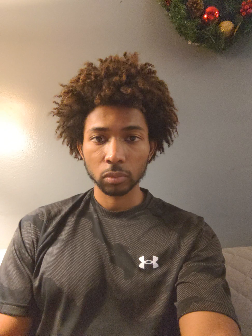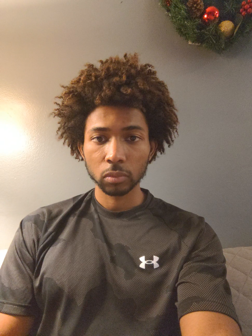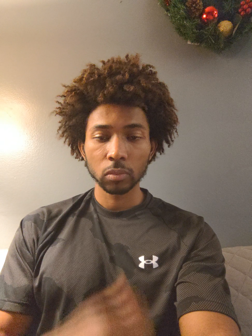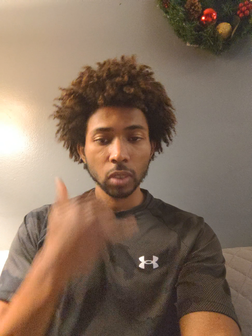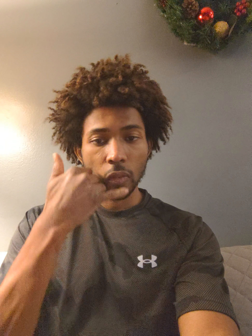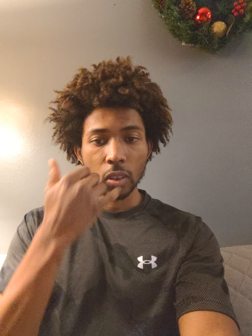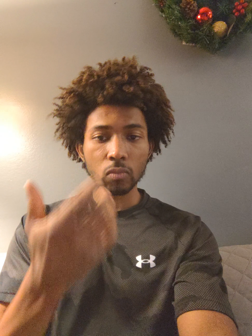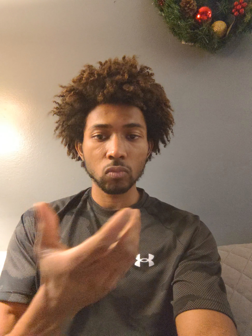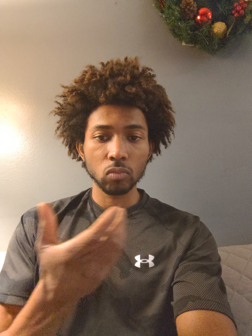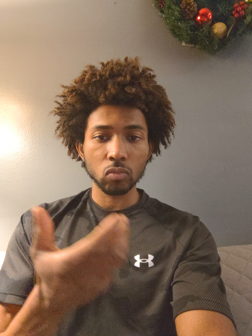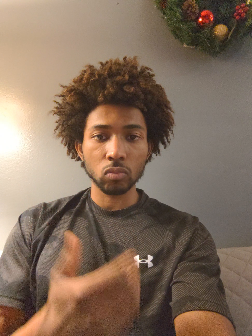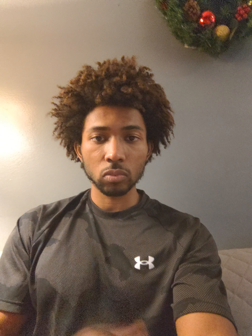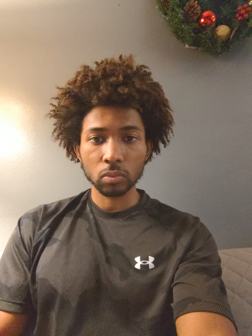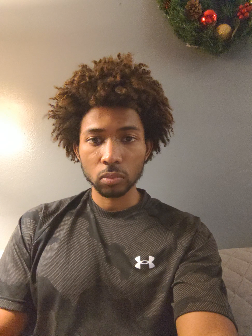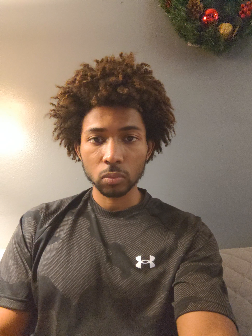call on the phone